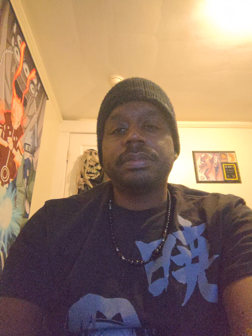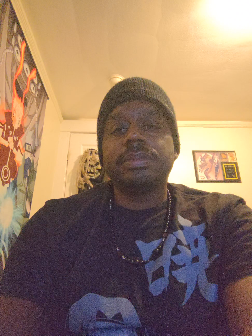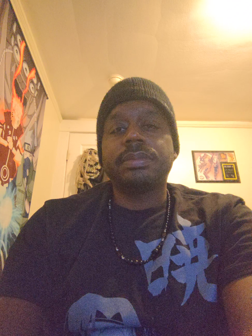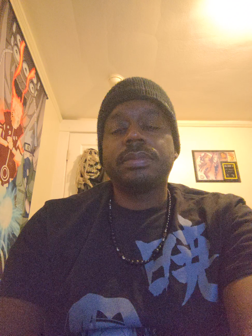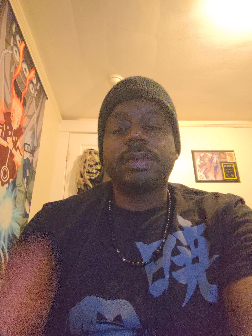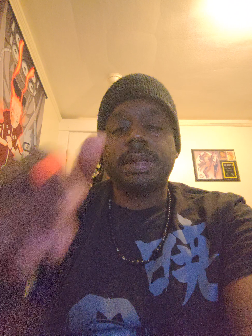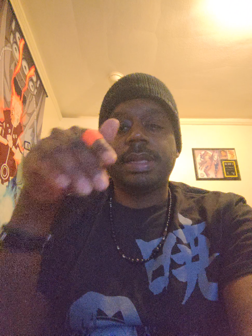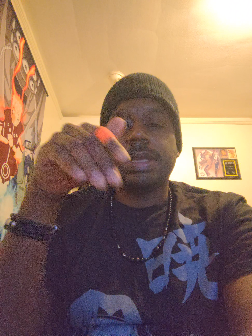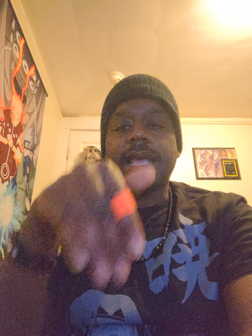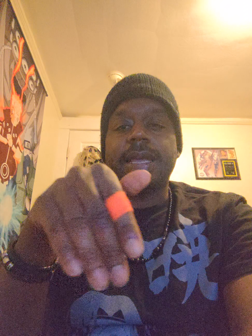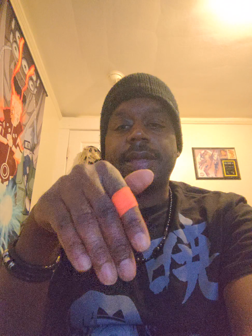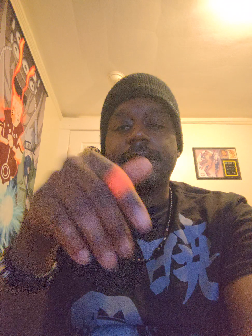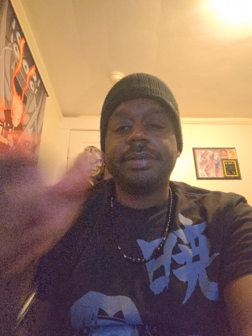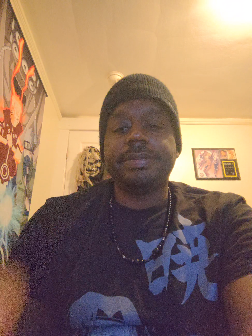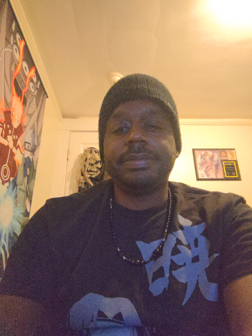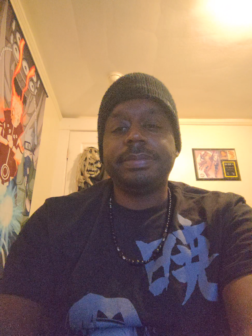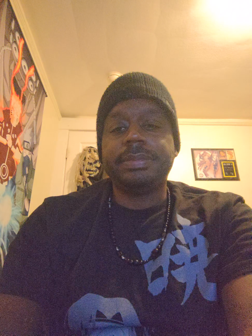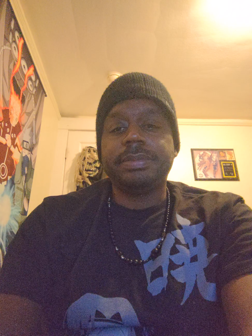night